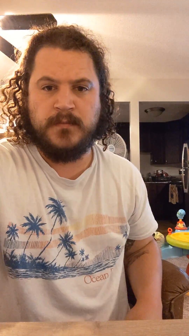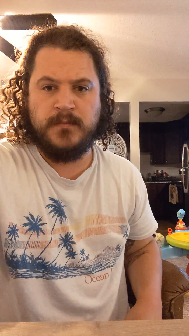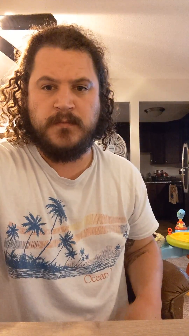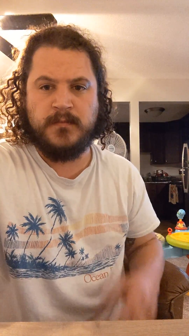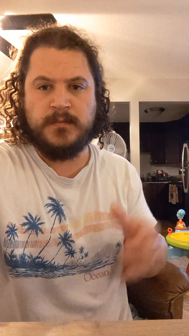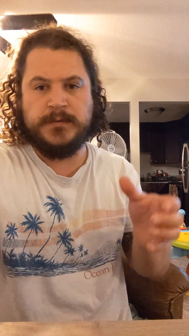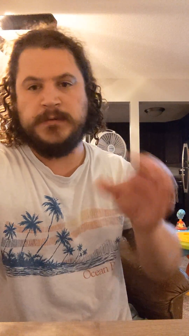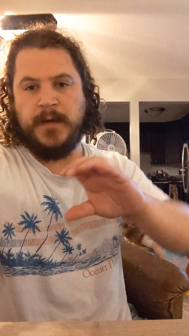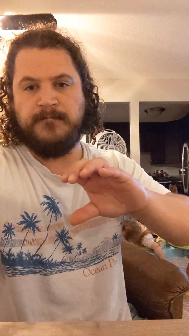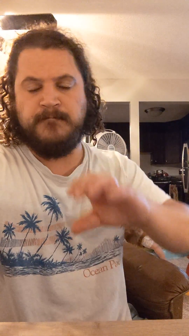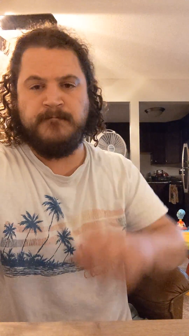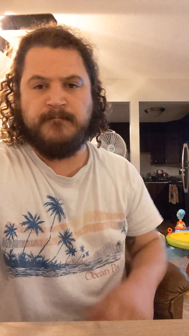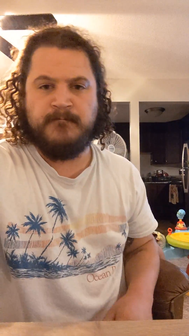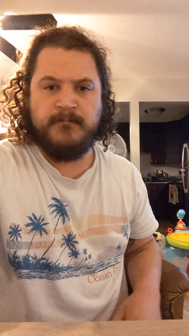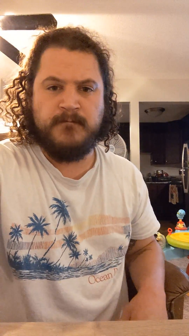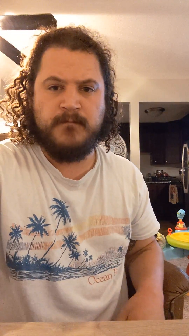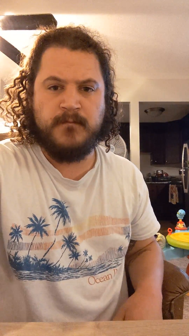dump